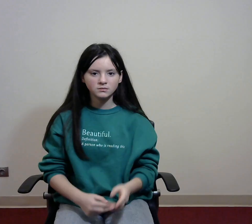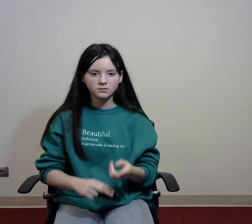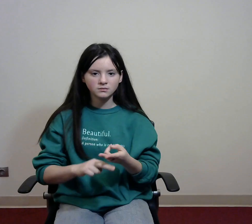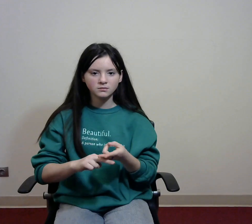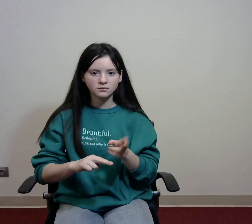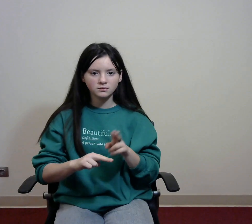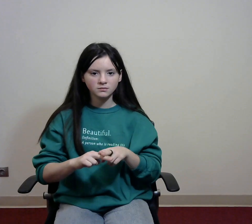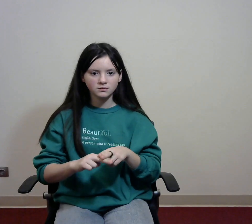bu